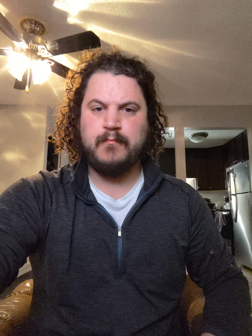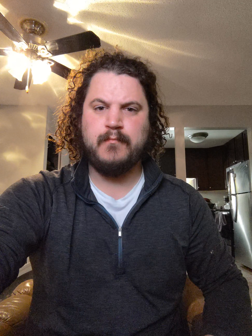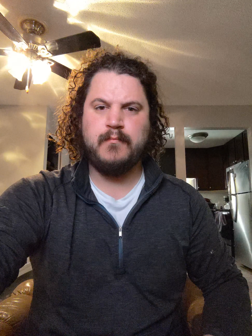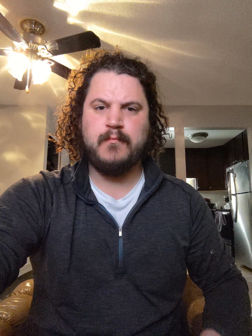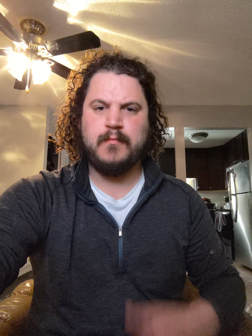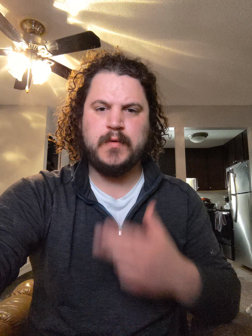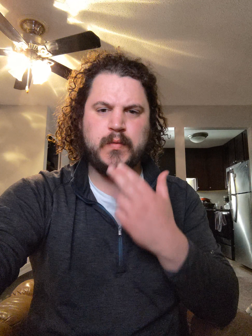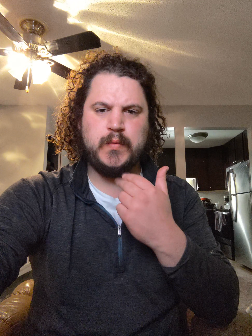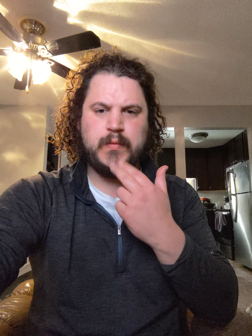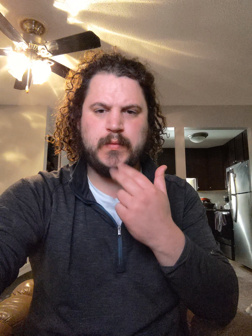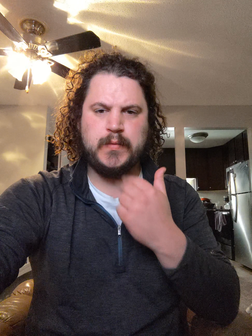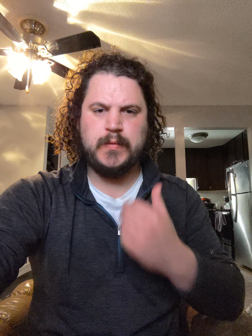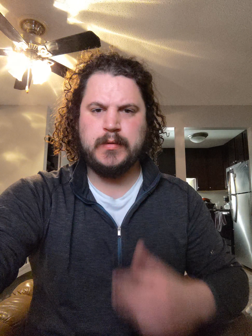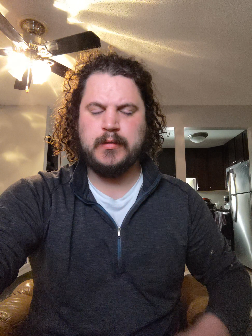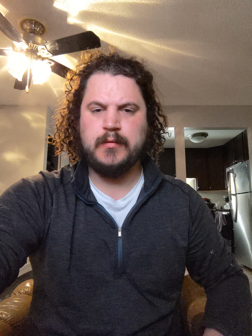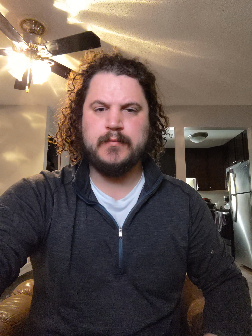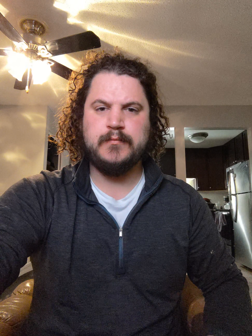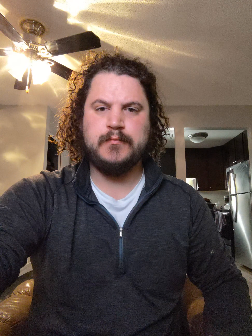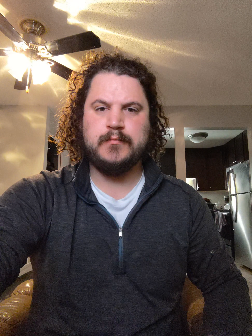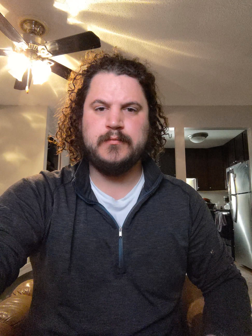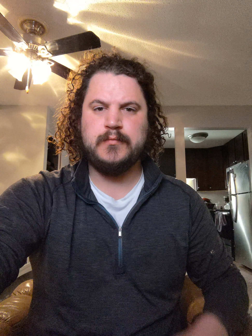cute